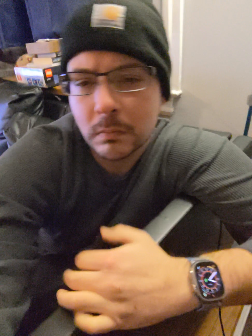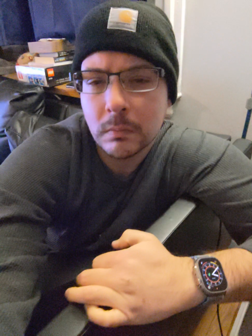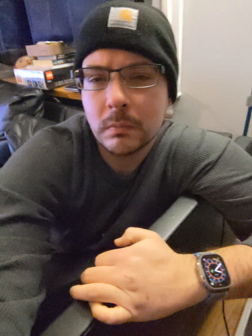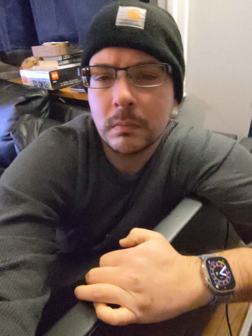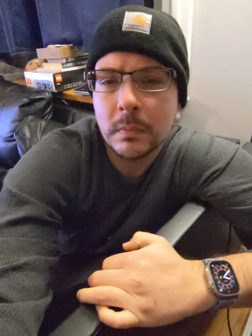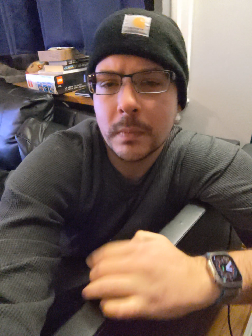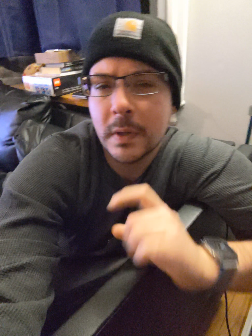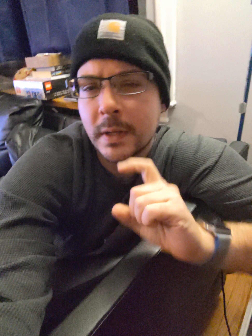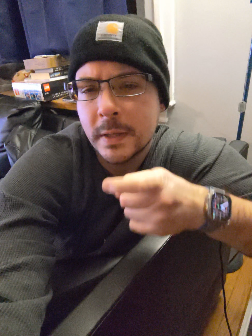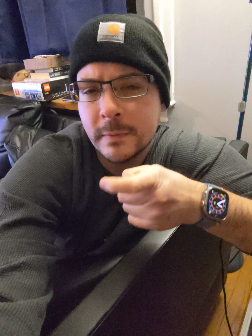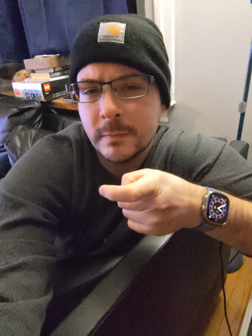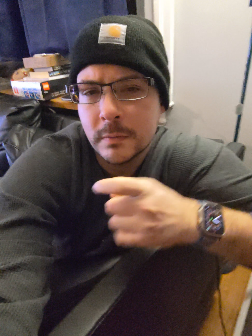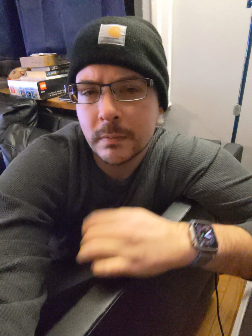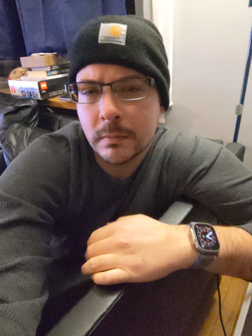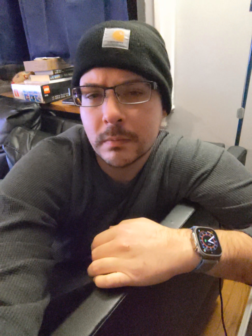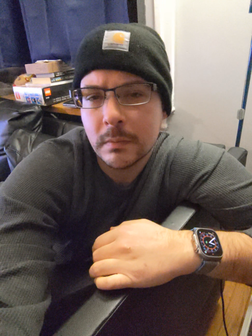gift